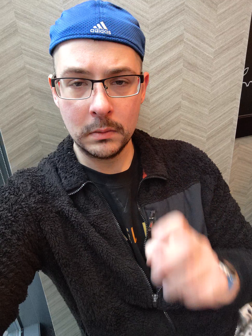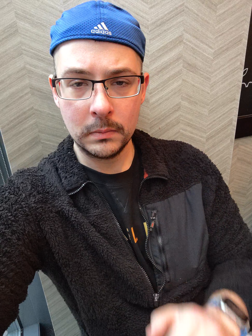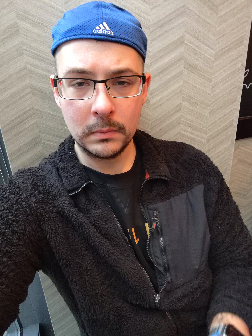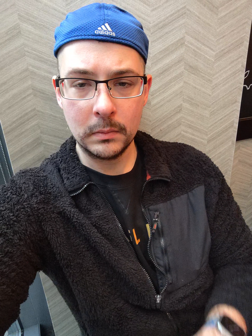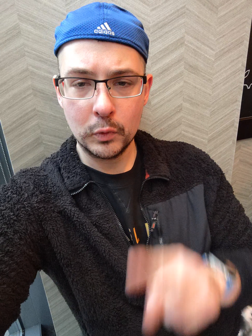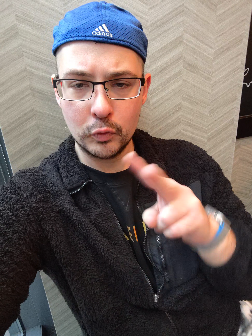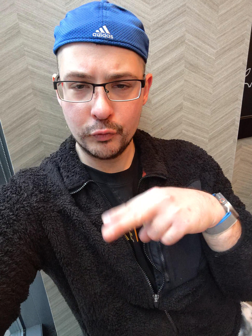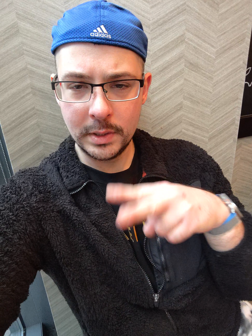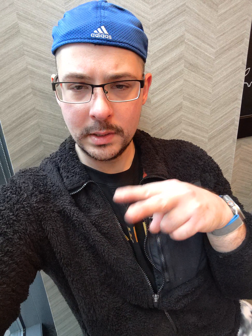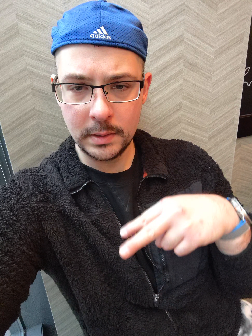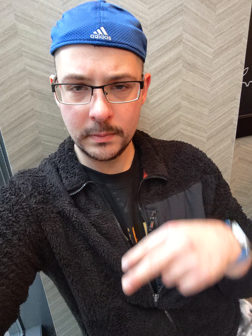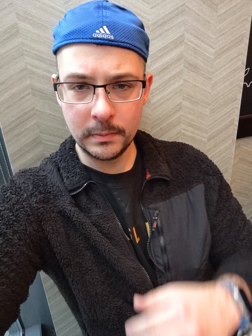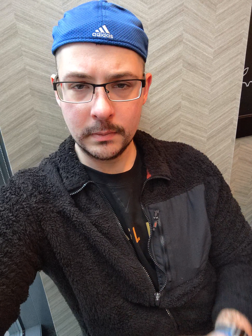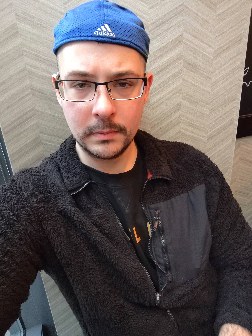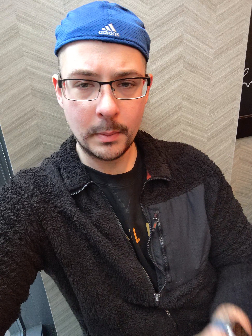read